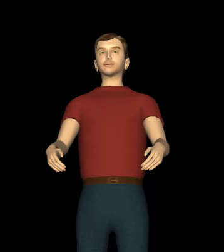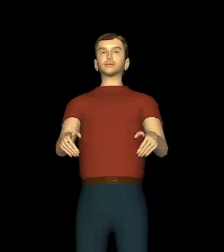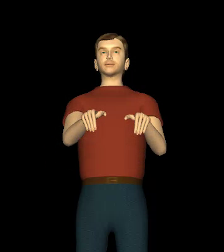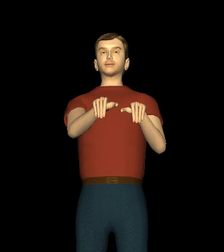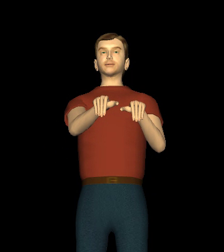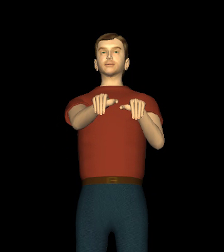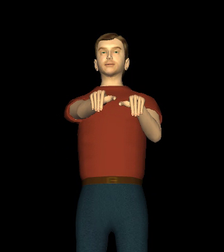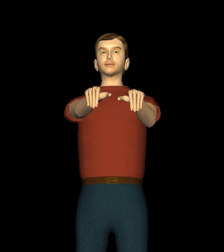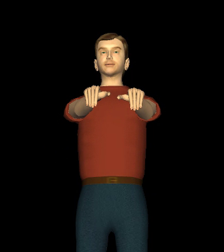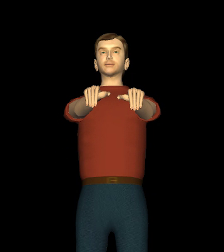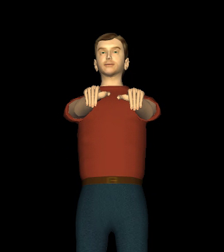مواصلة